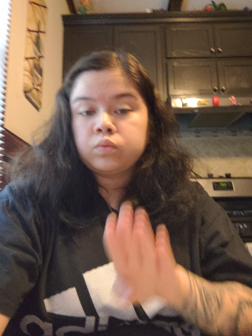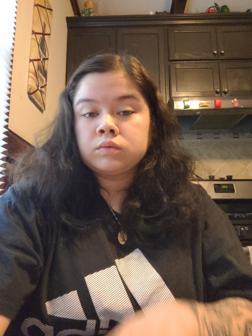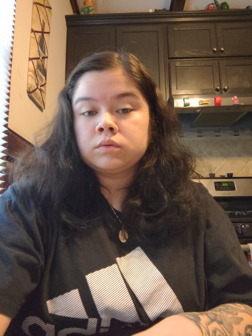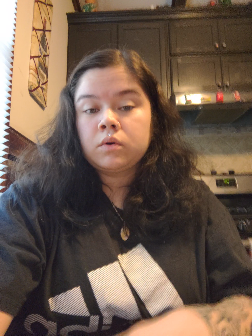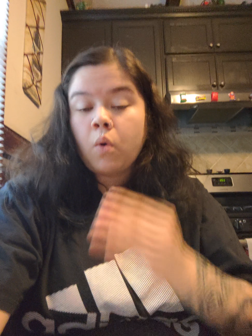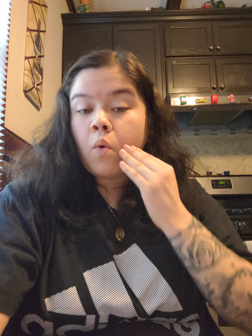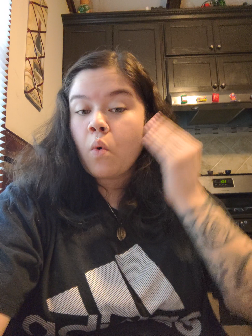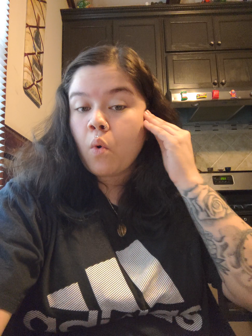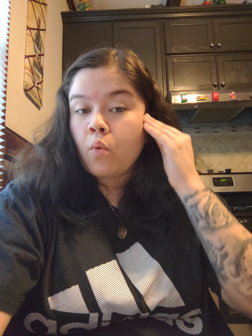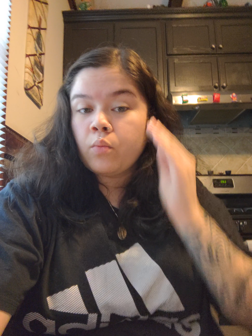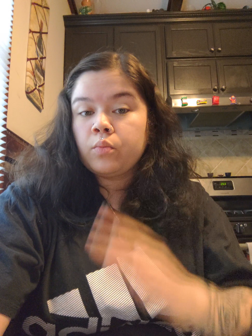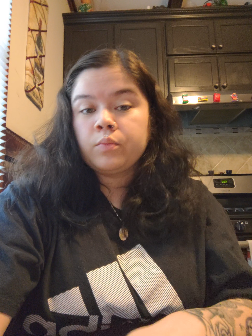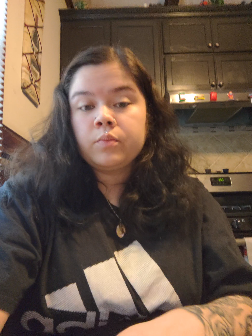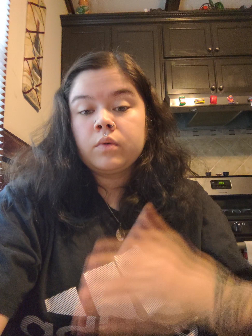home